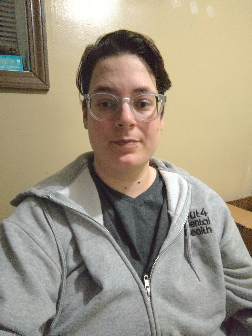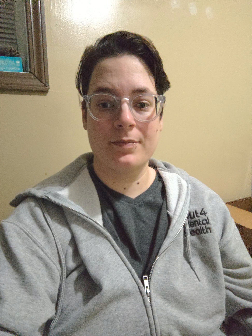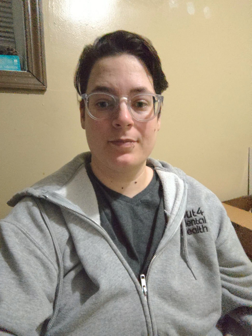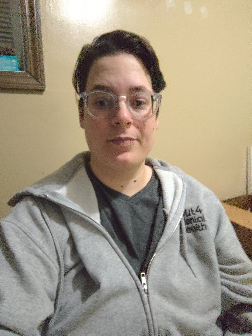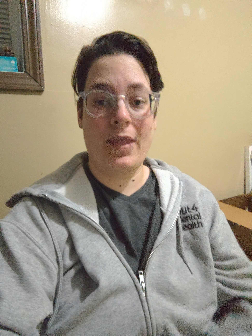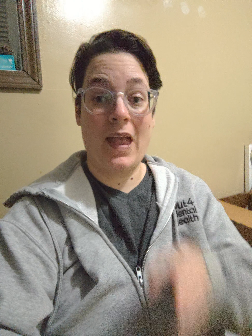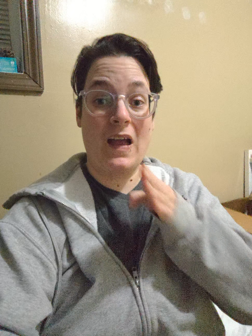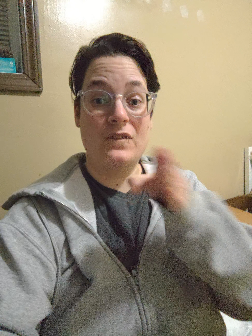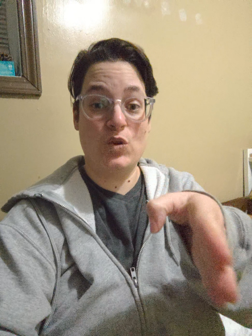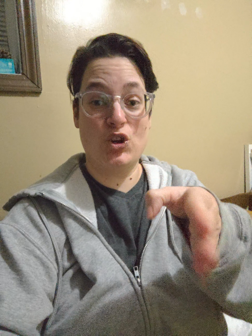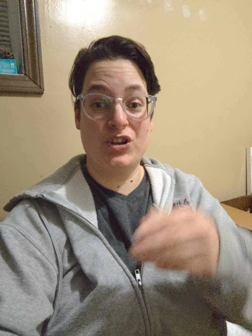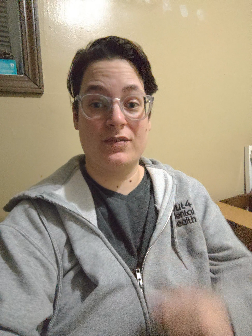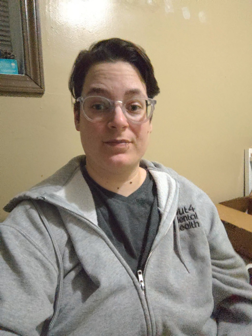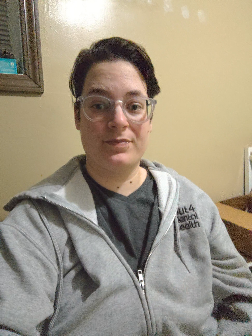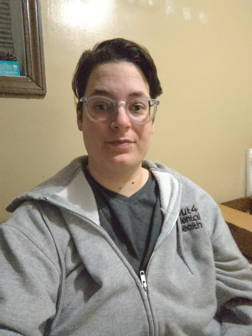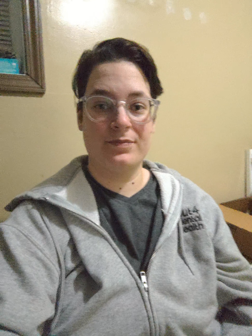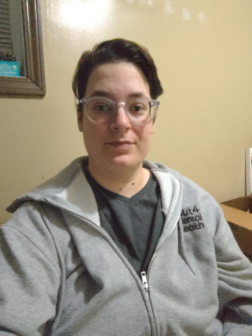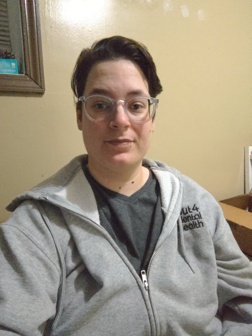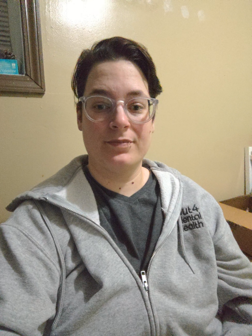after